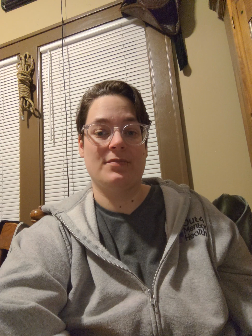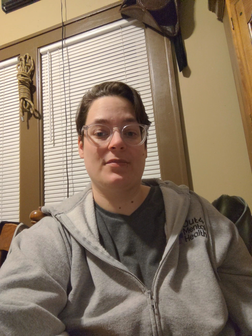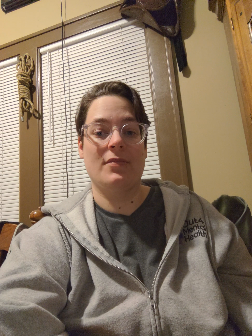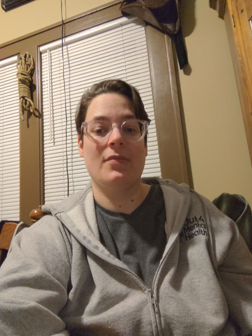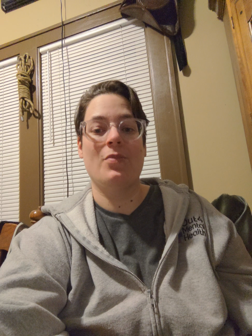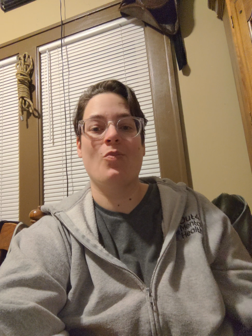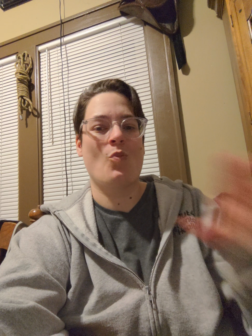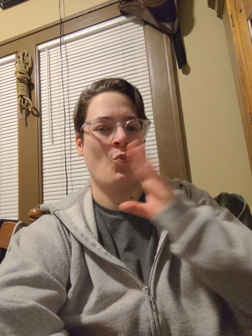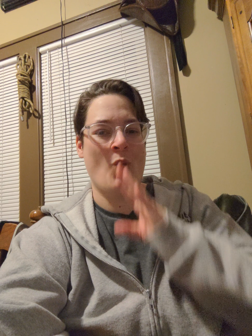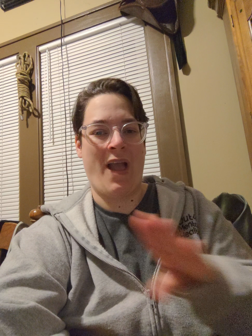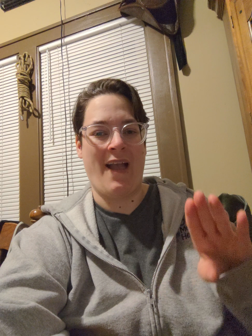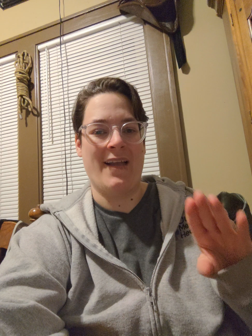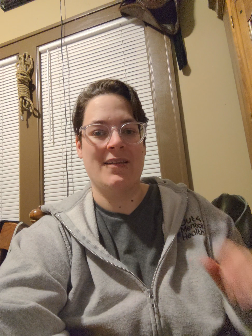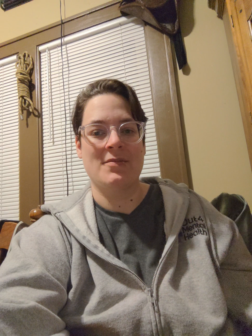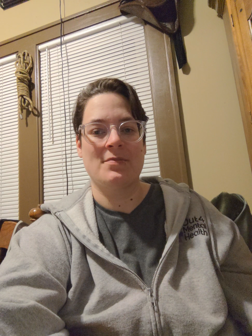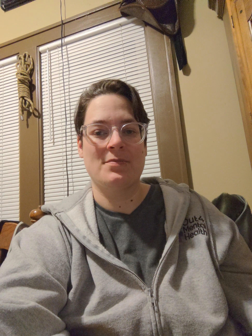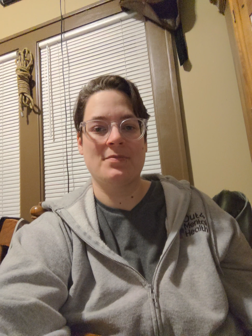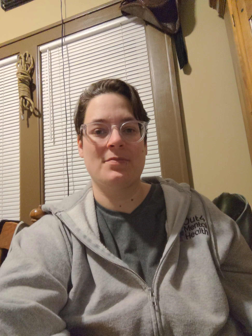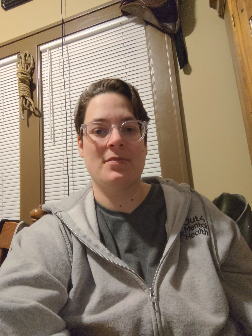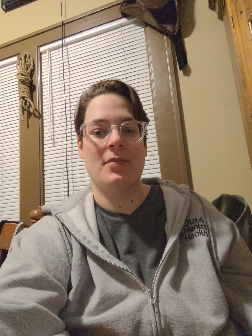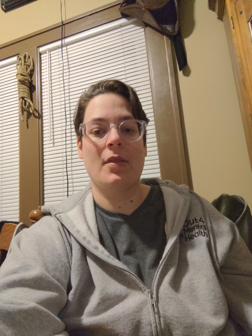quiet